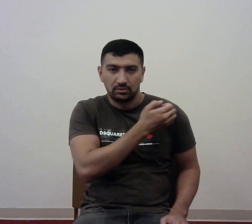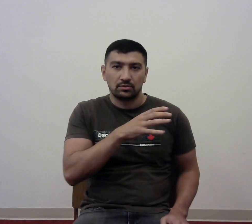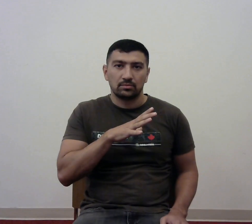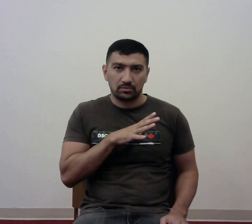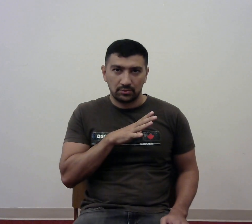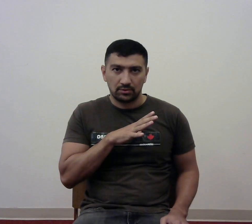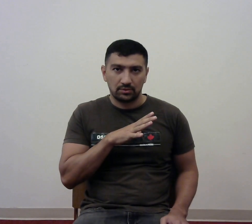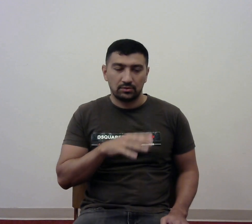olmaq